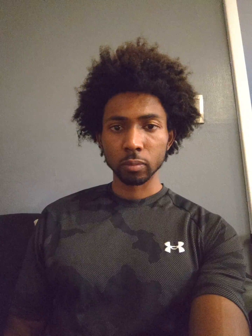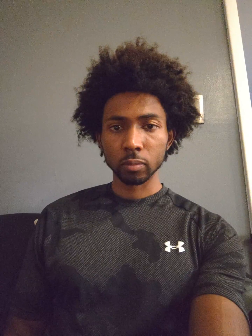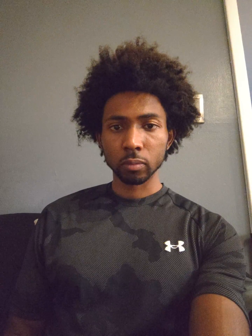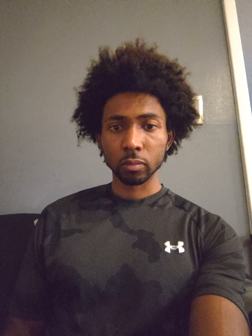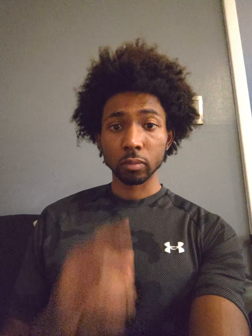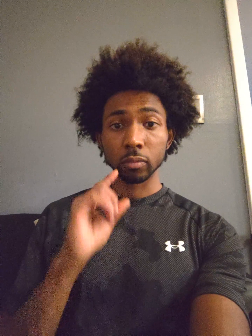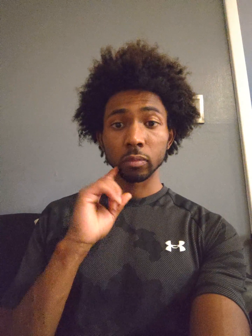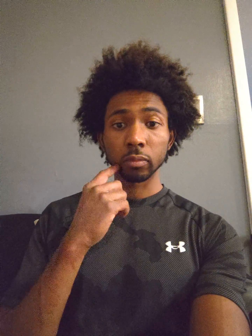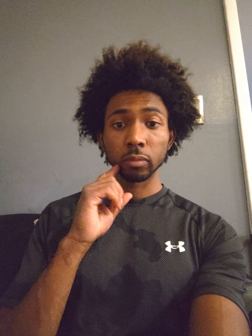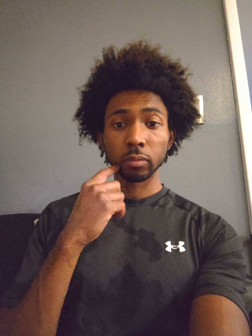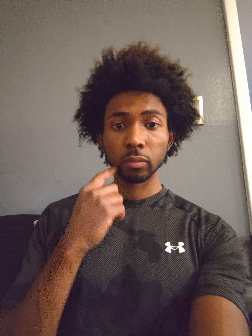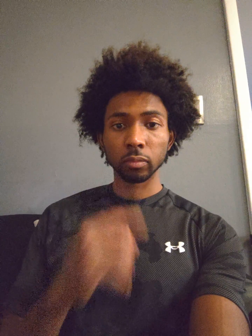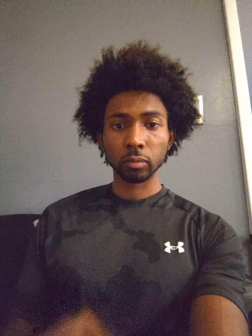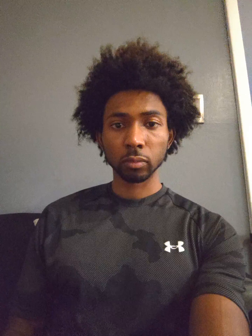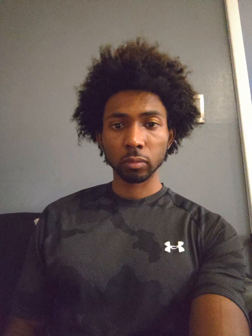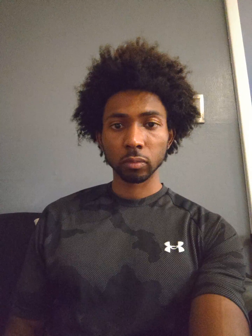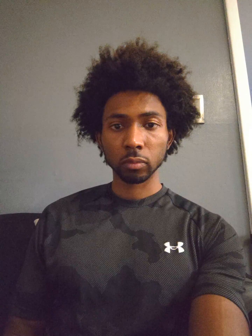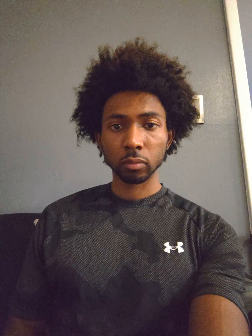candy